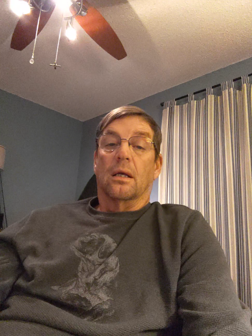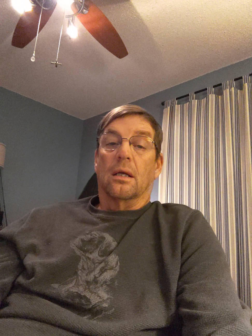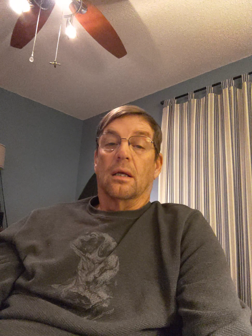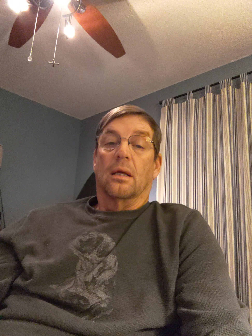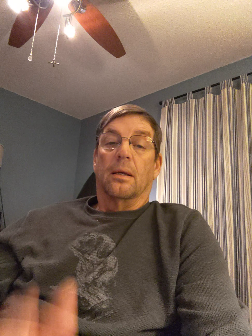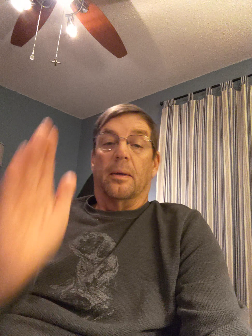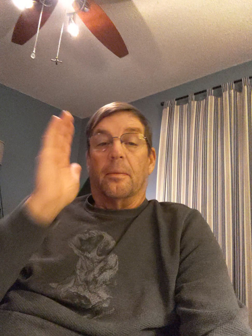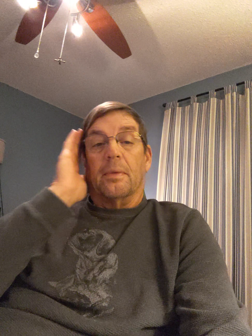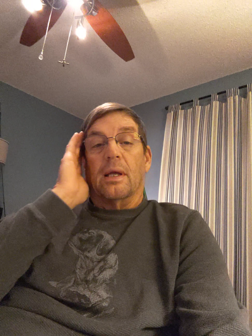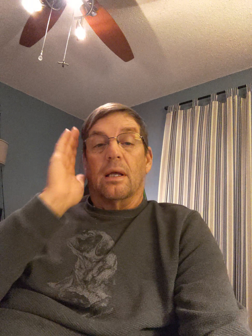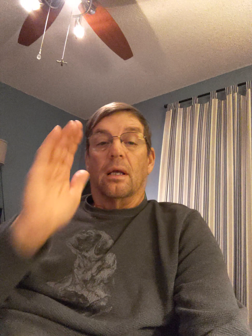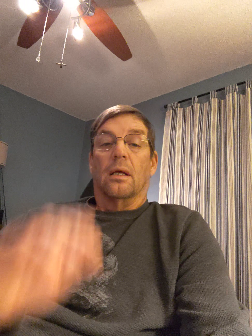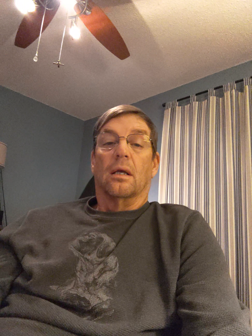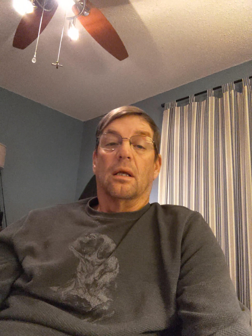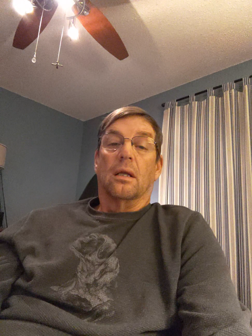bed